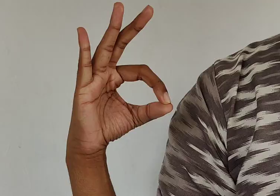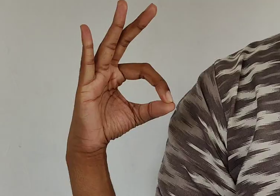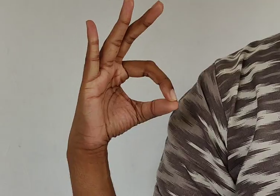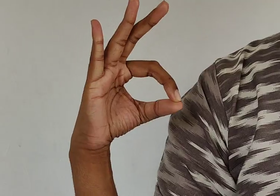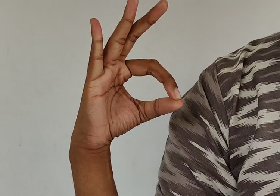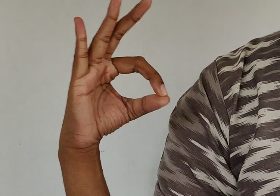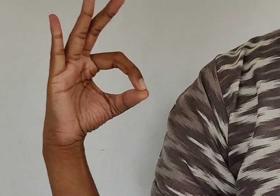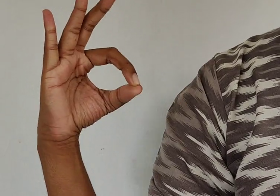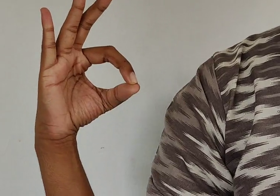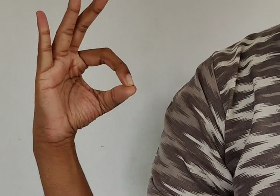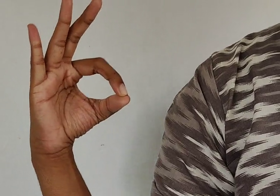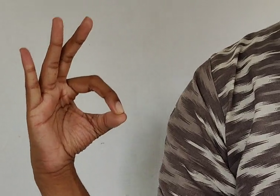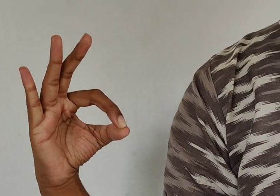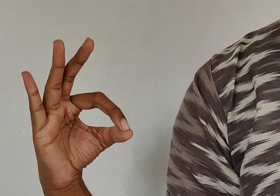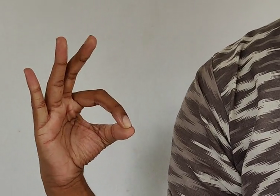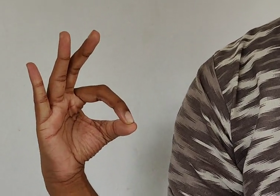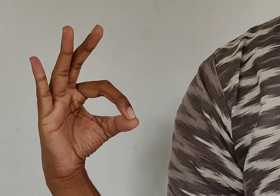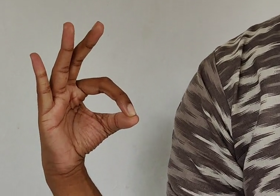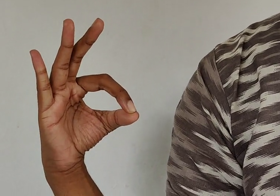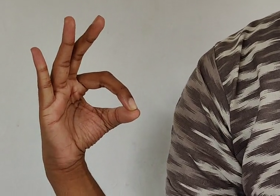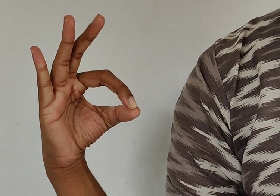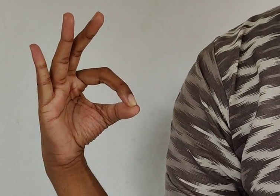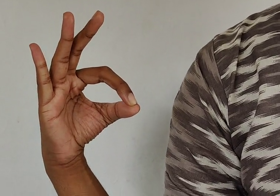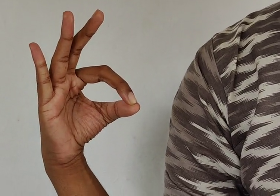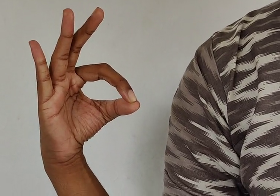ഔ